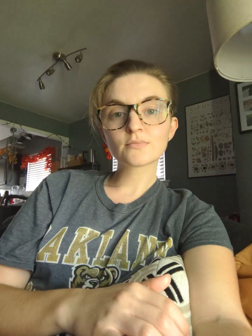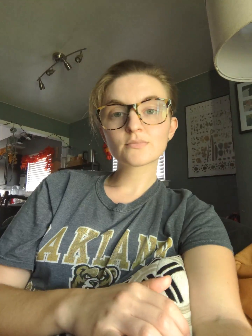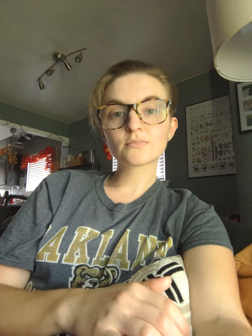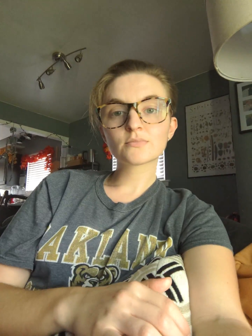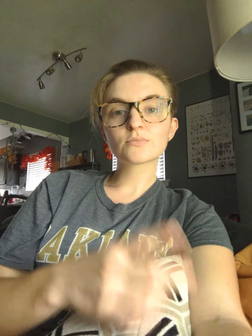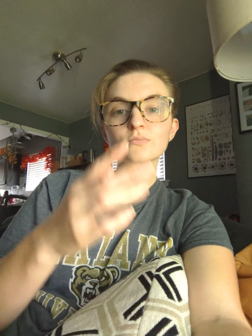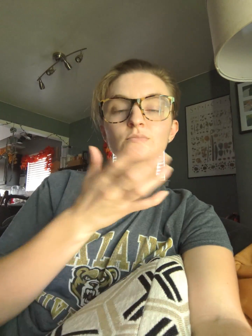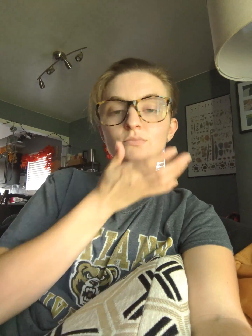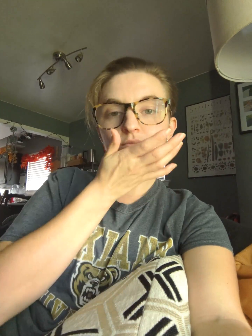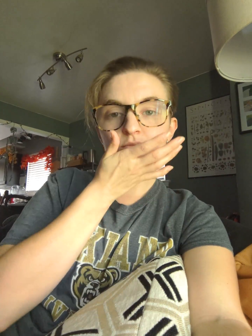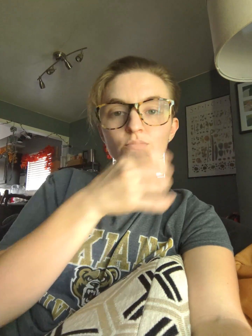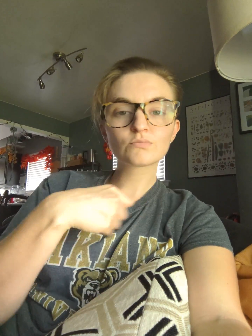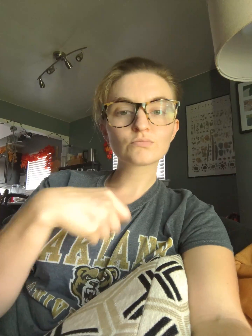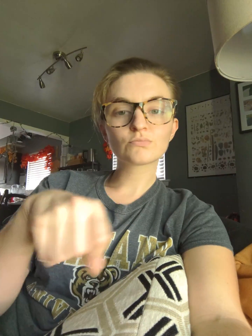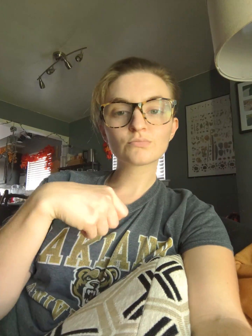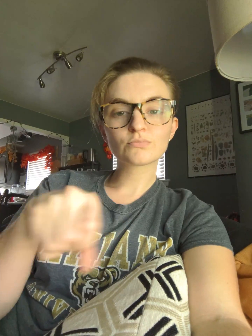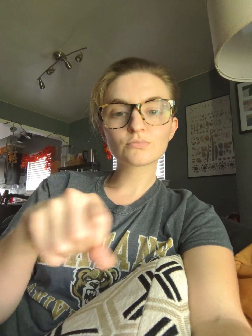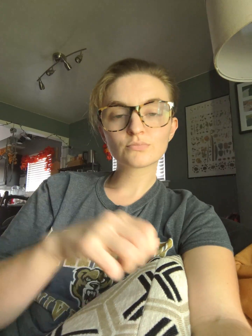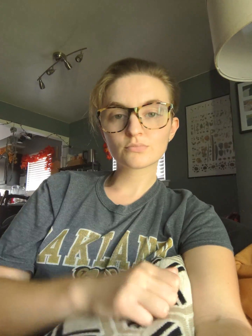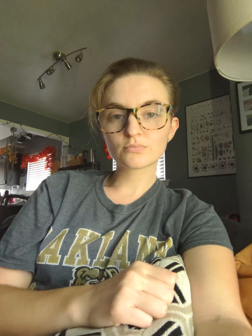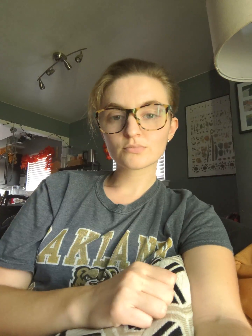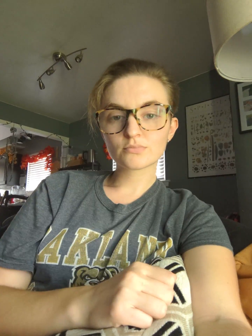lawn mower